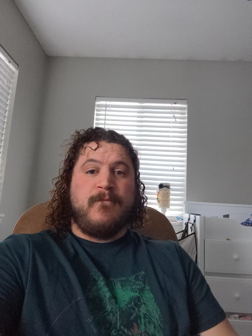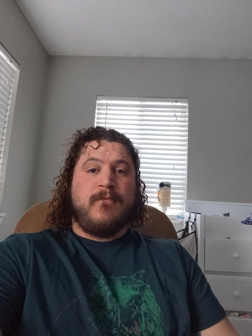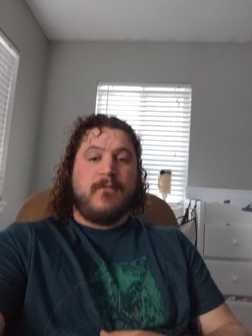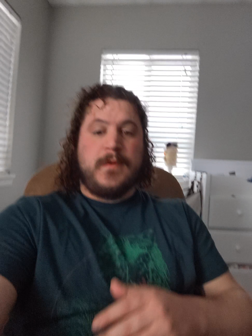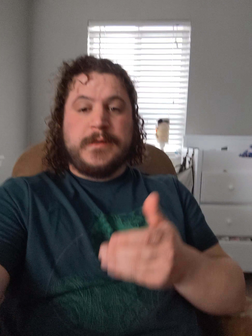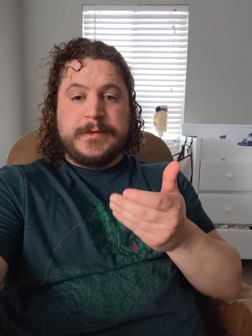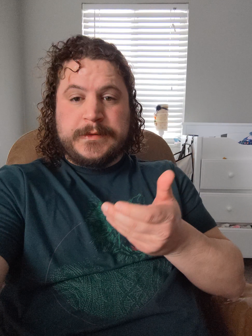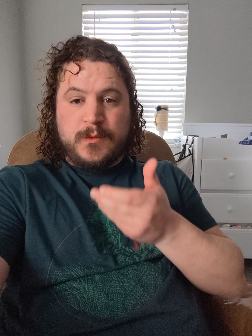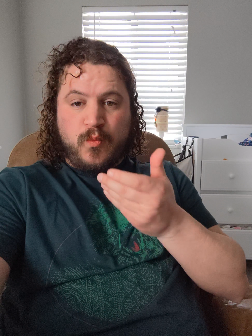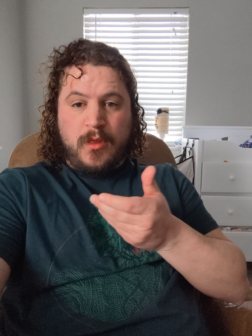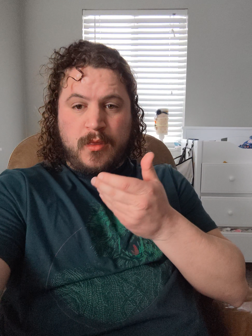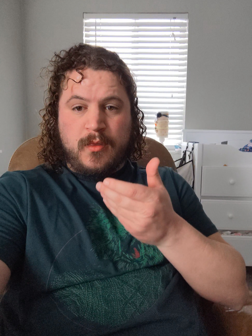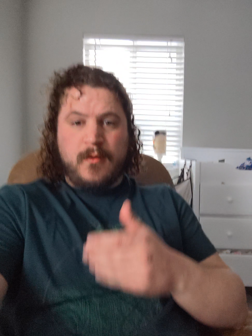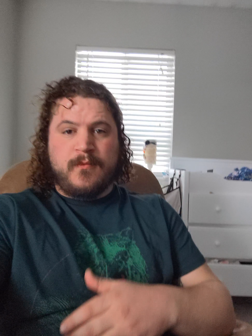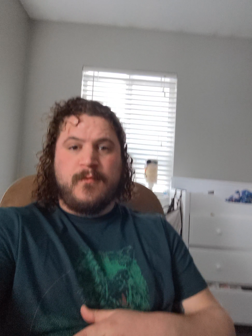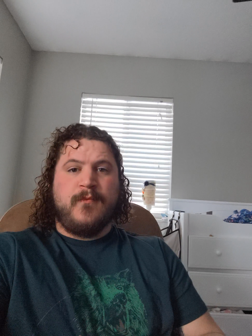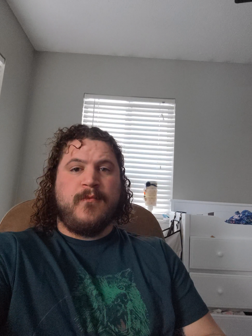cereal